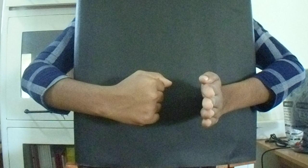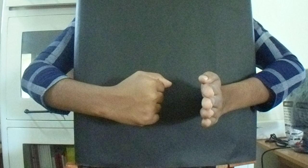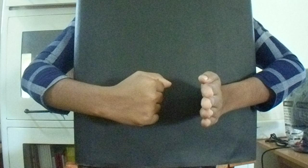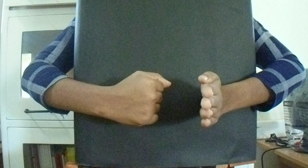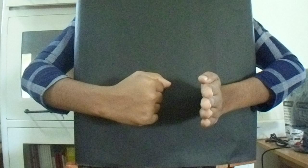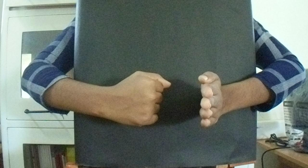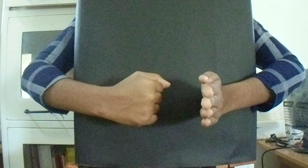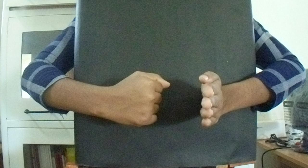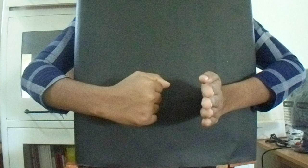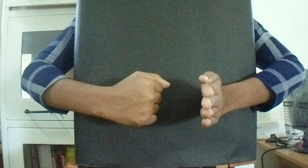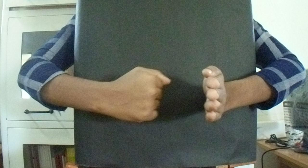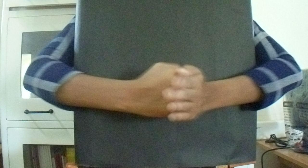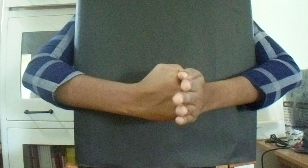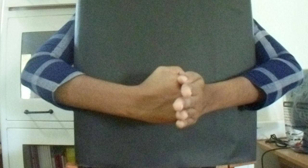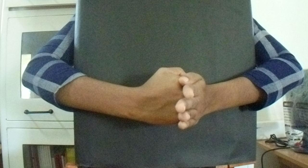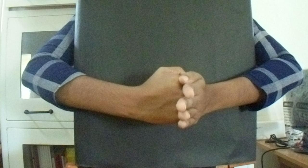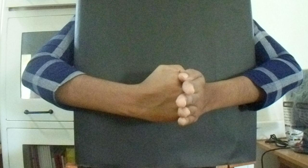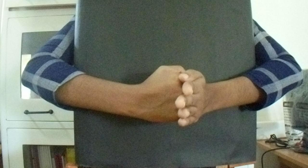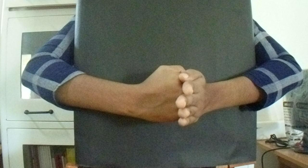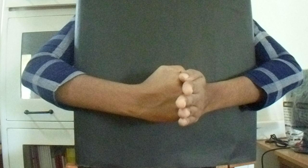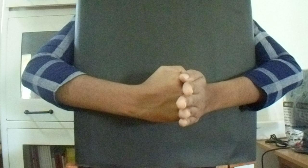accident